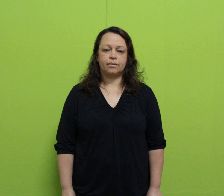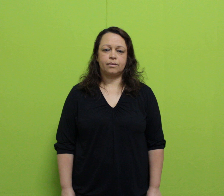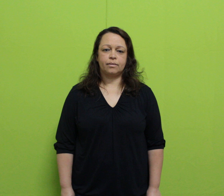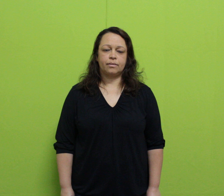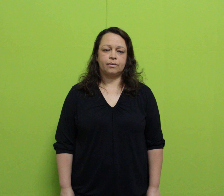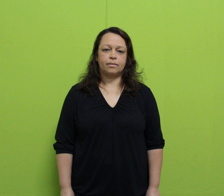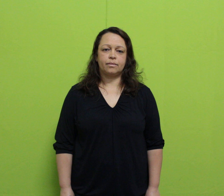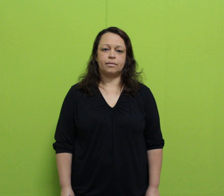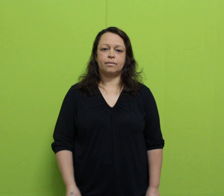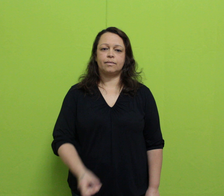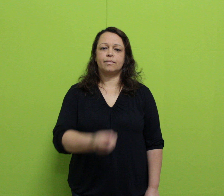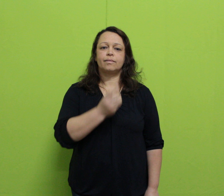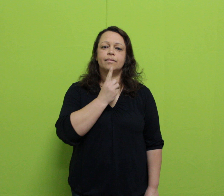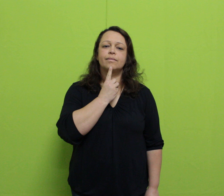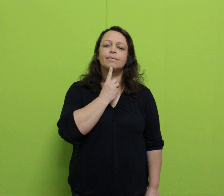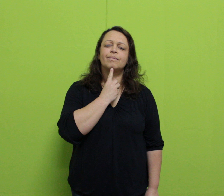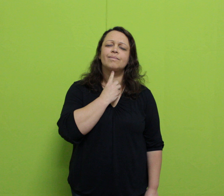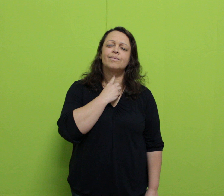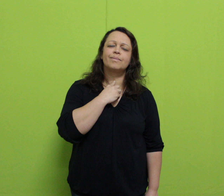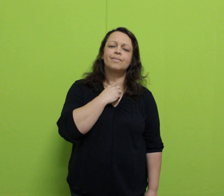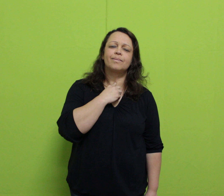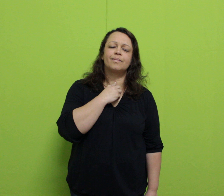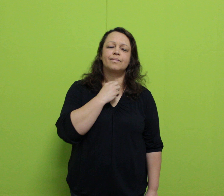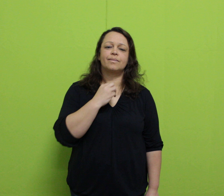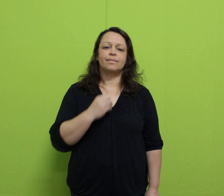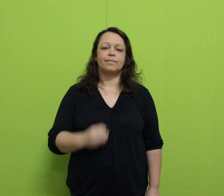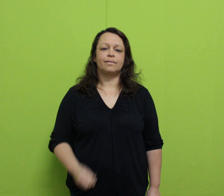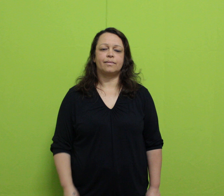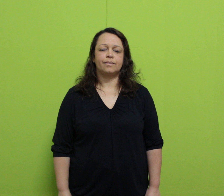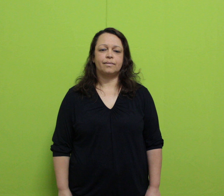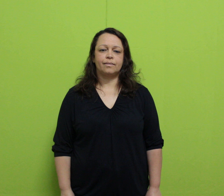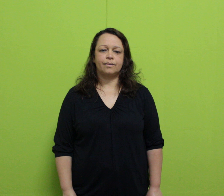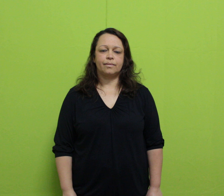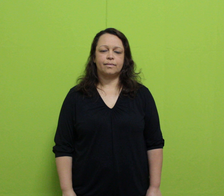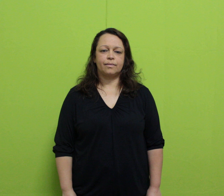vontade